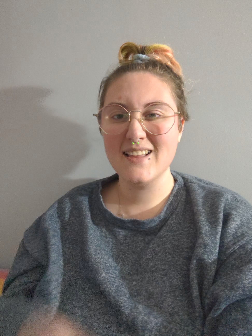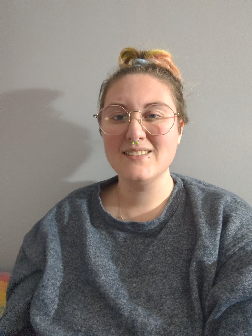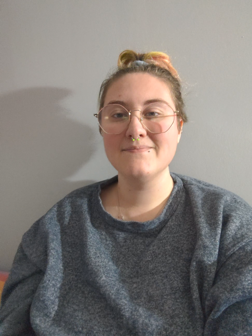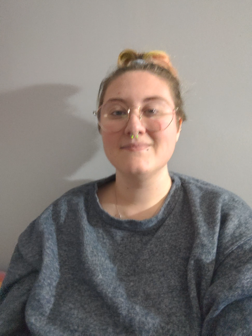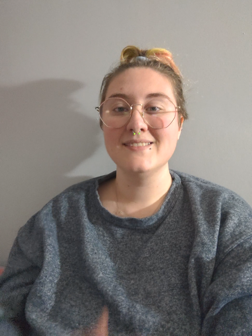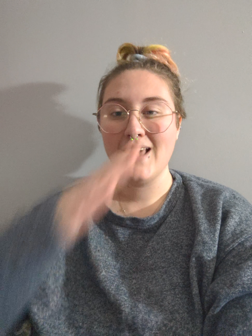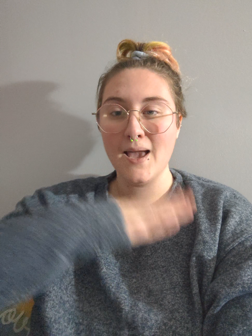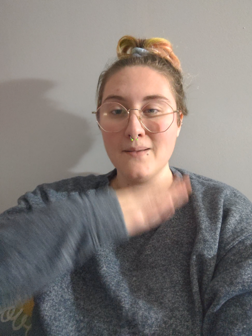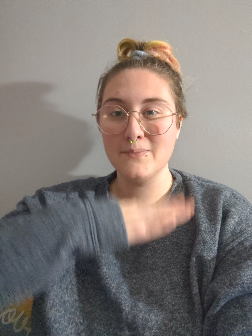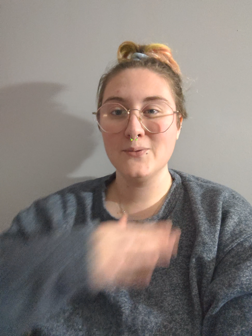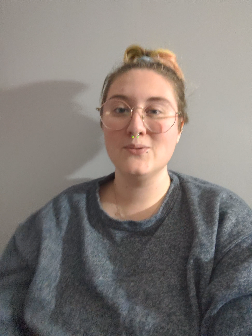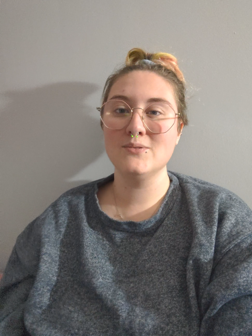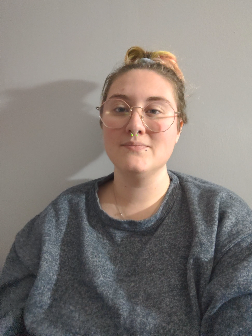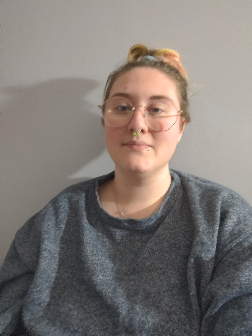table